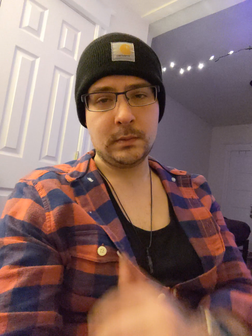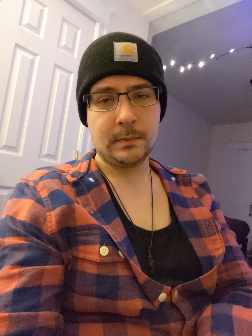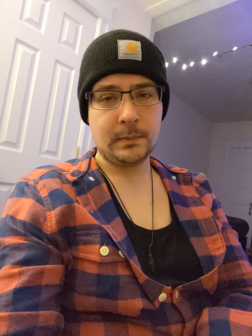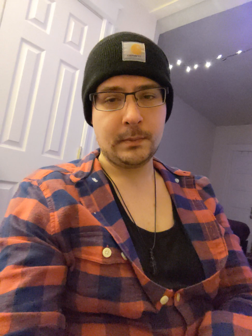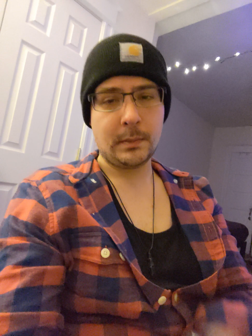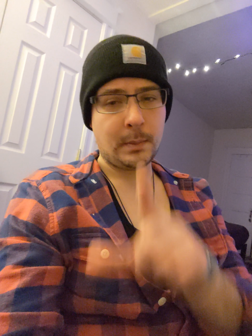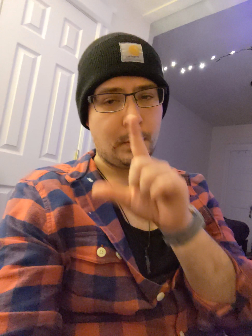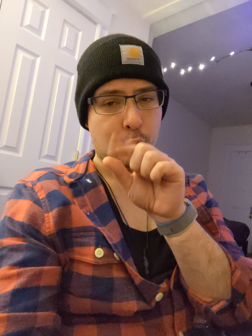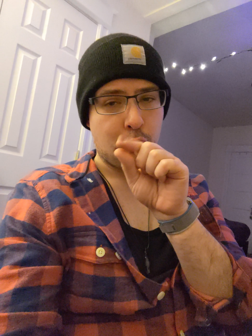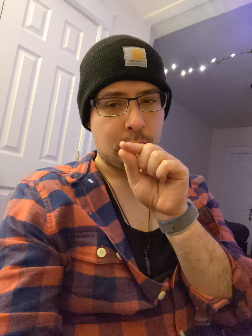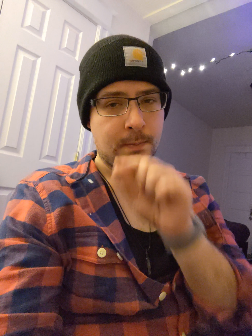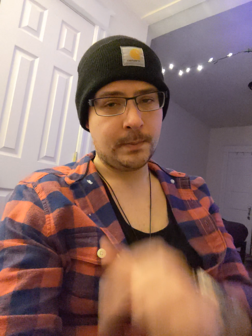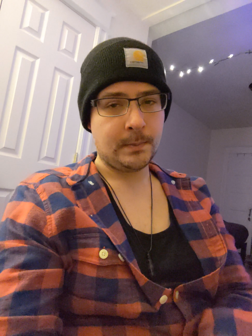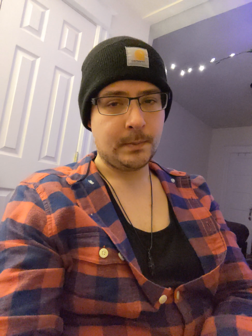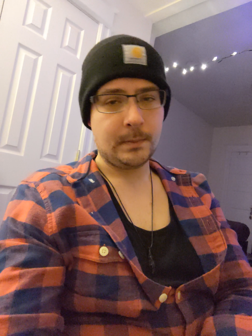bird